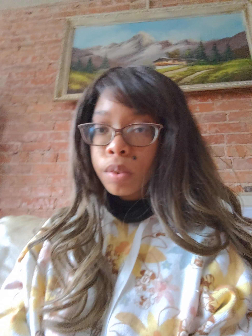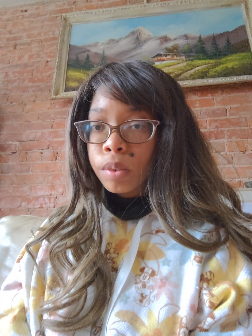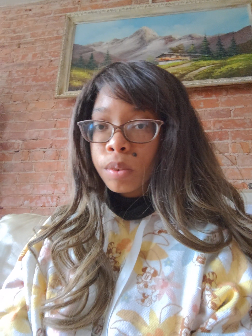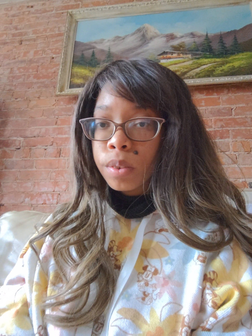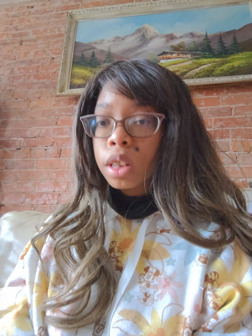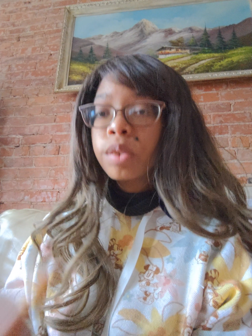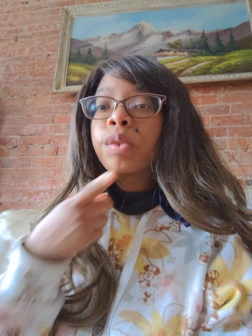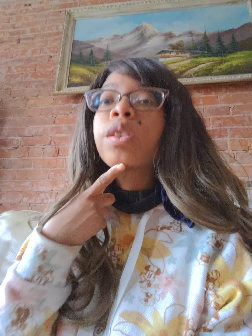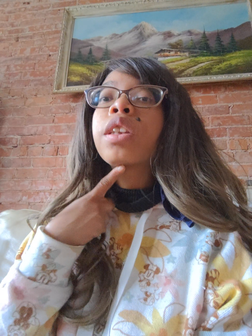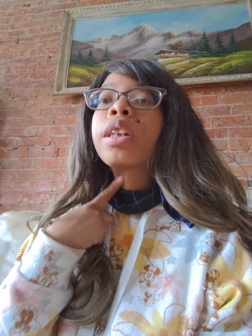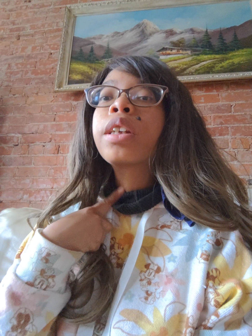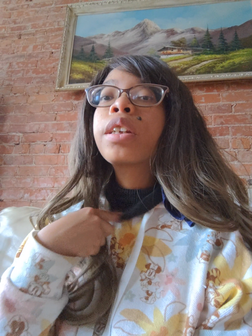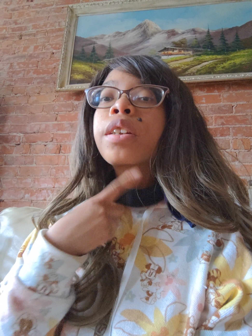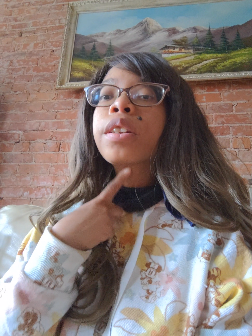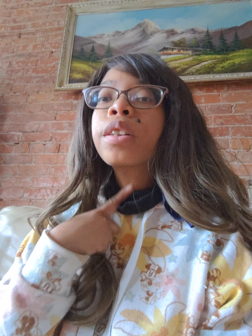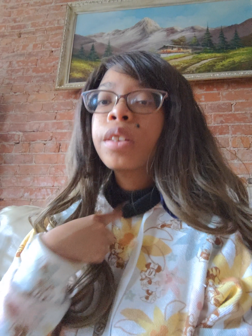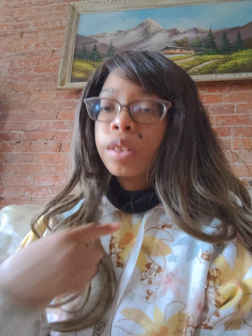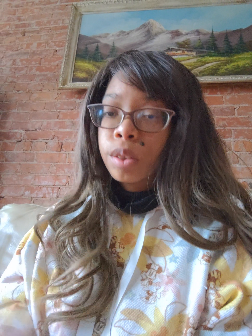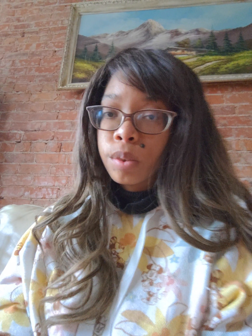thirsty